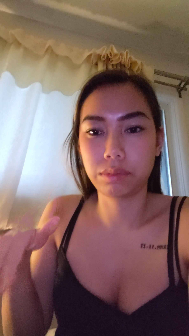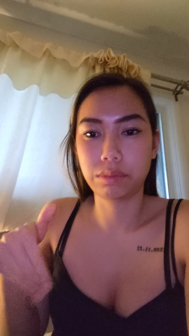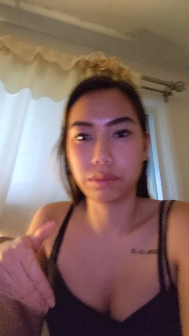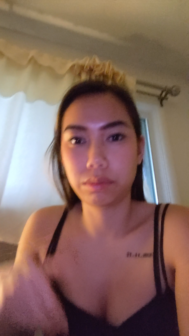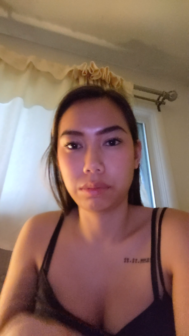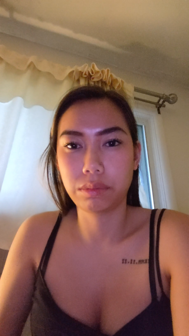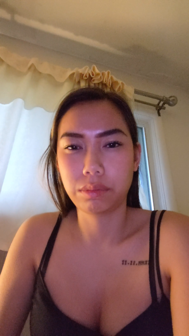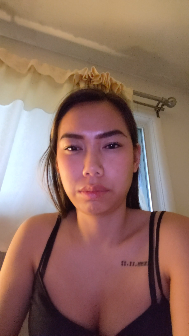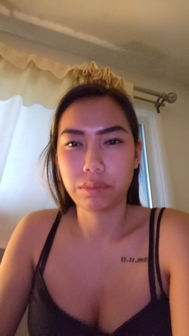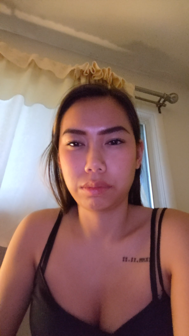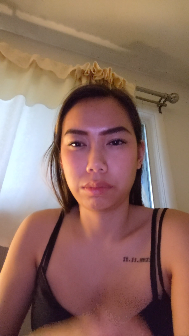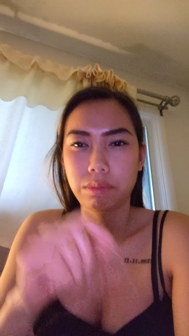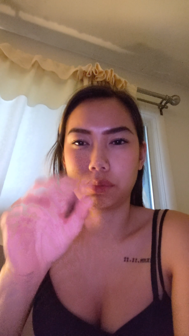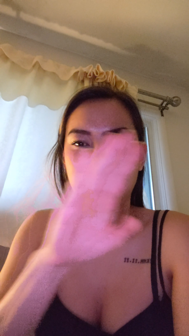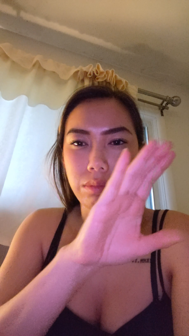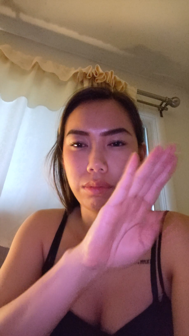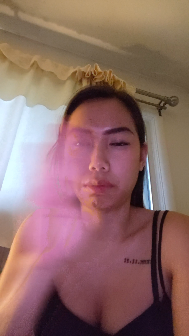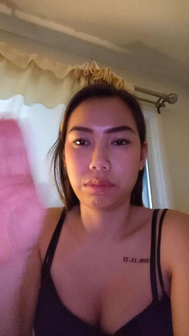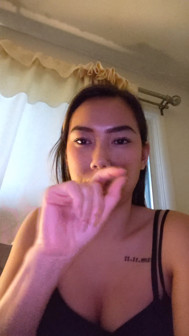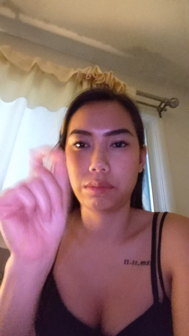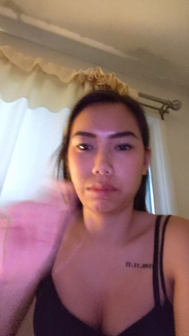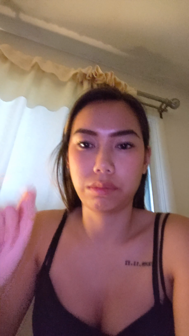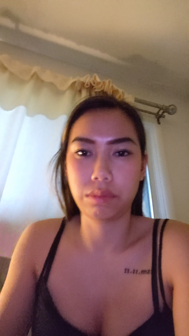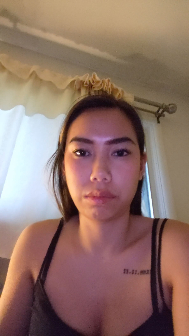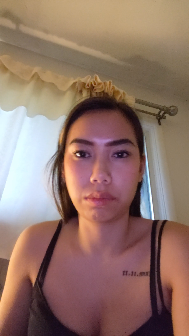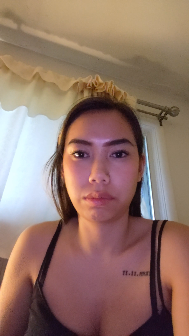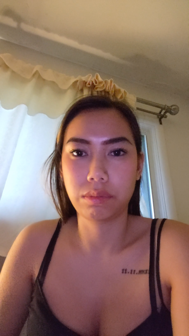chalk